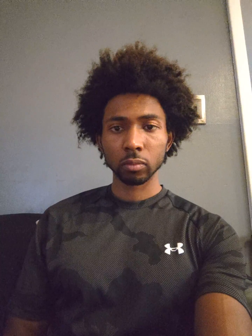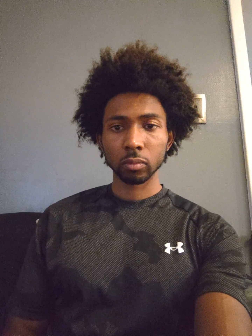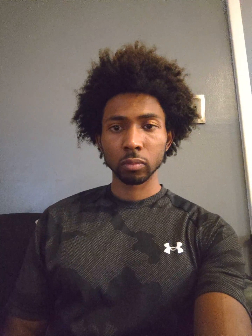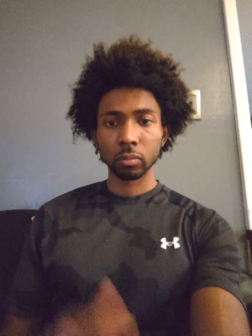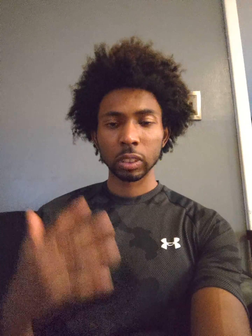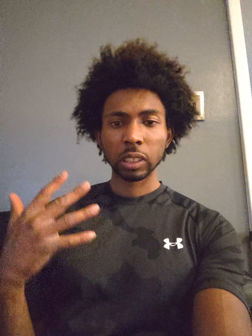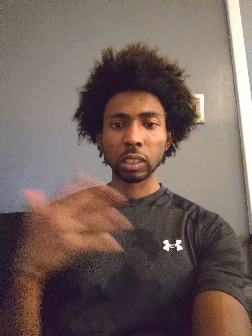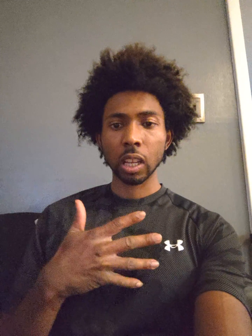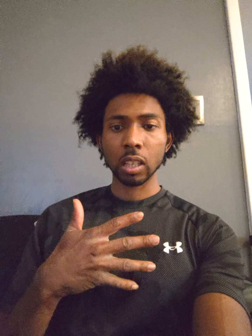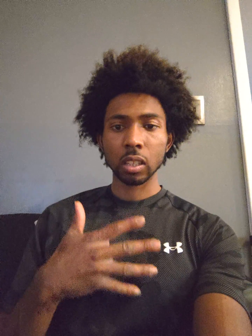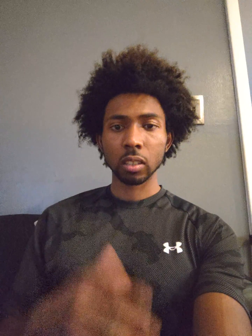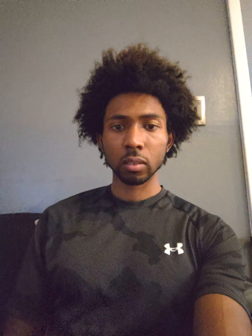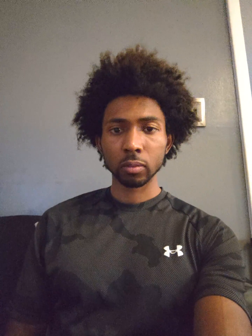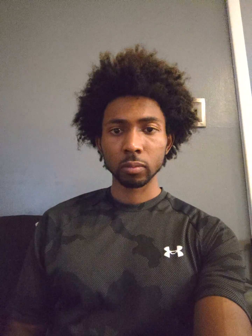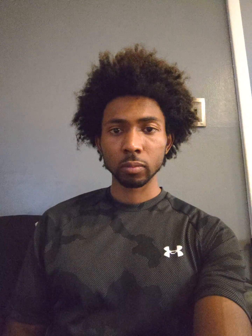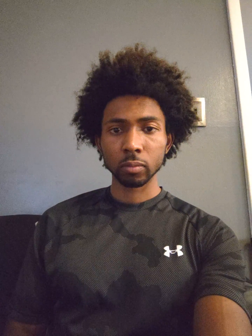scared